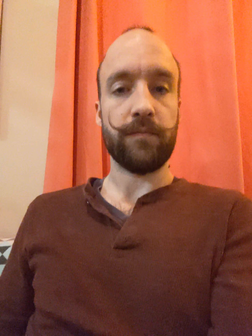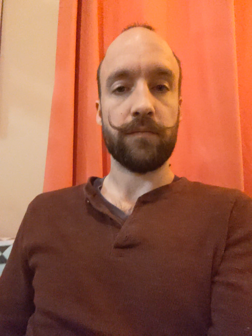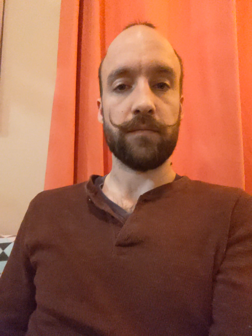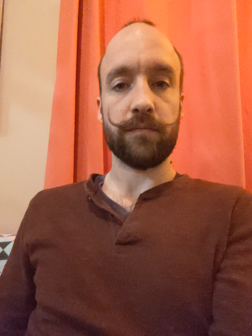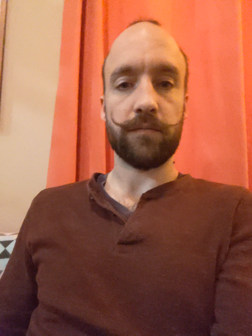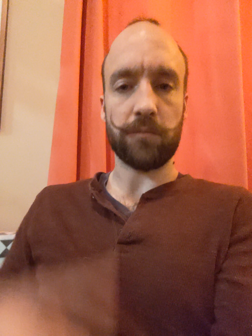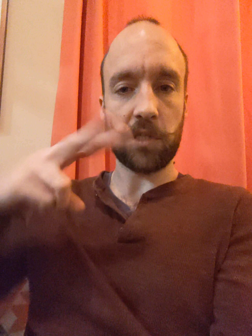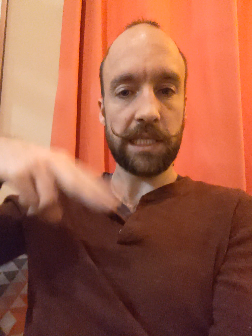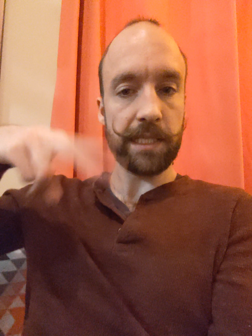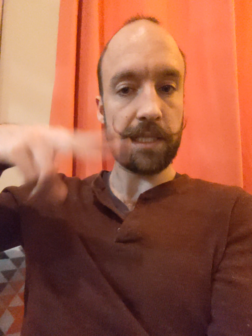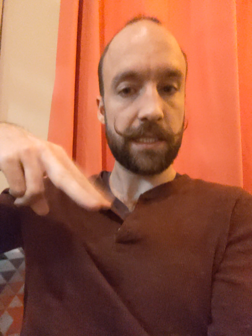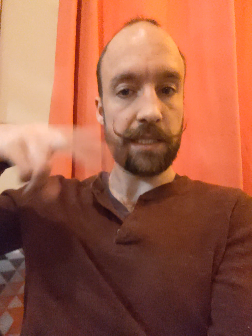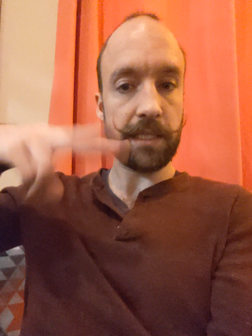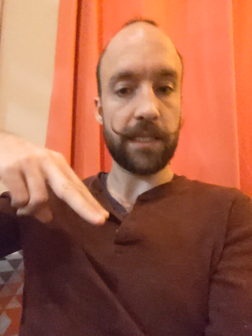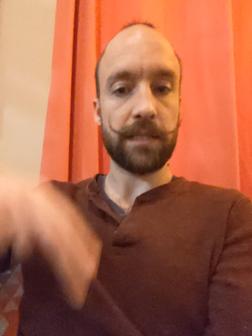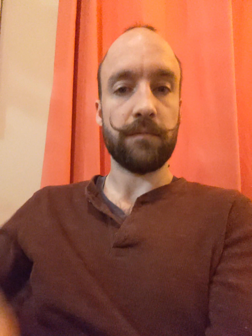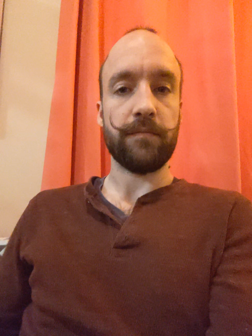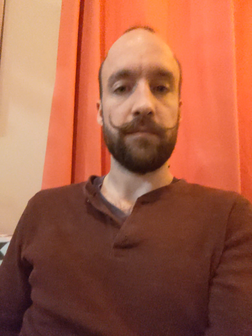read